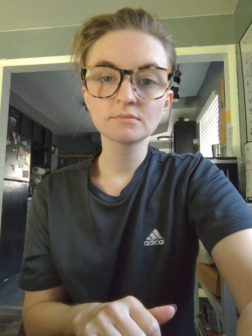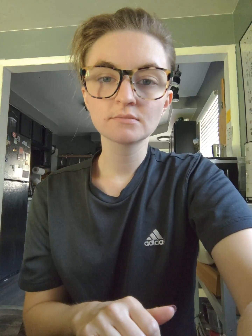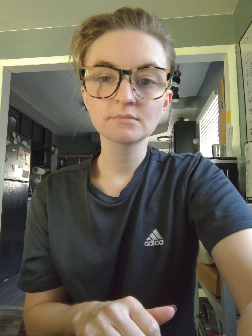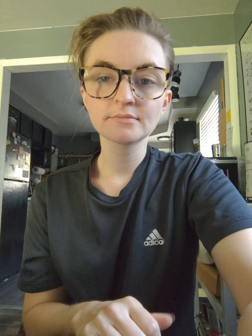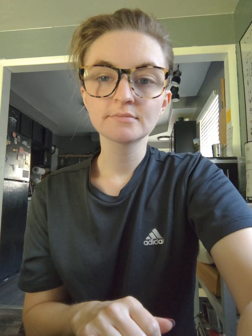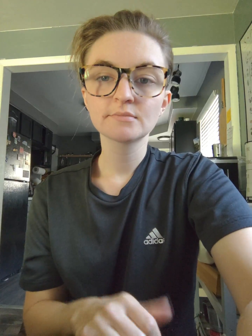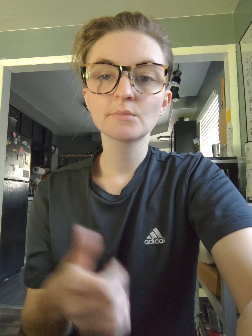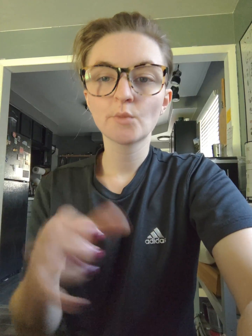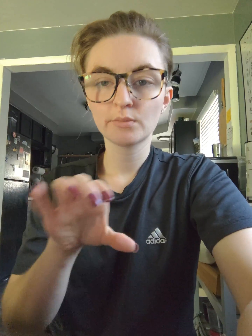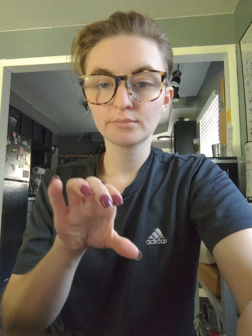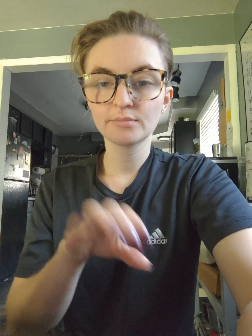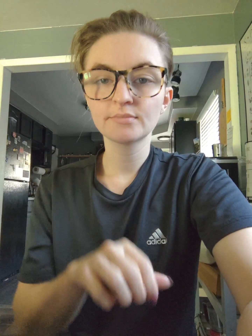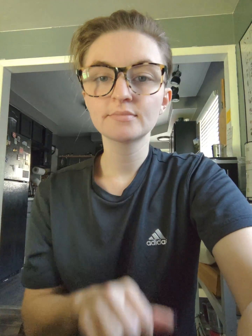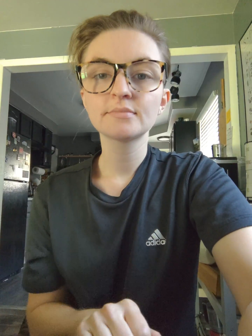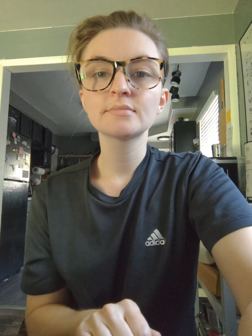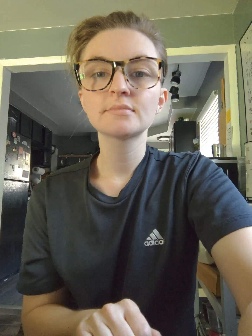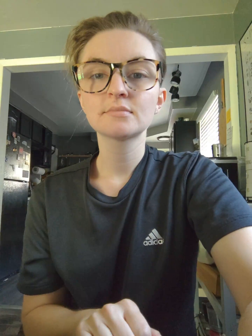pour